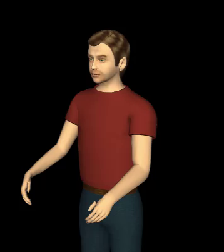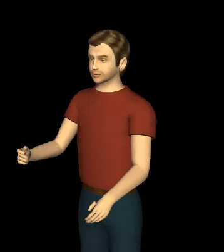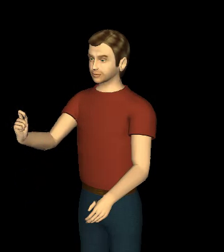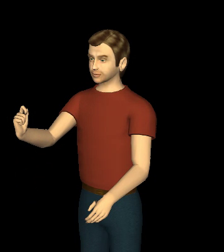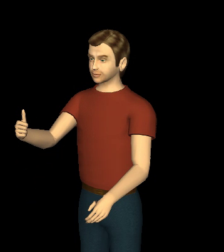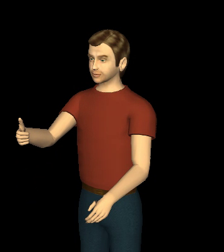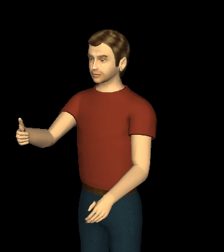تقريبا